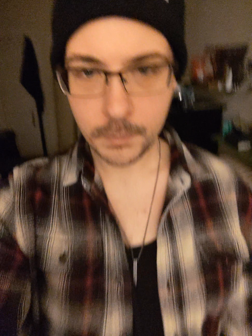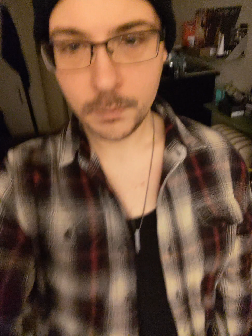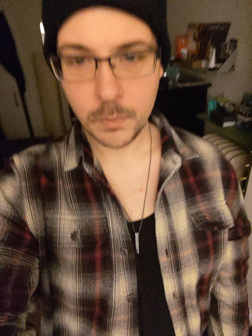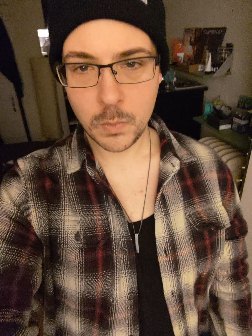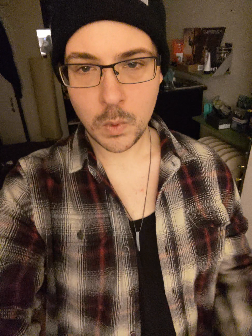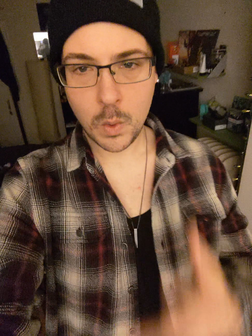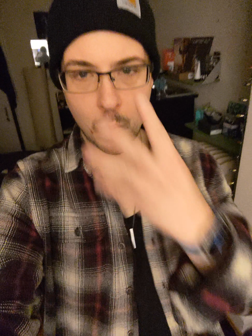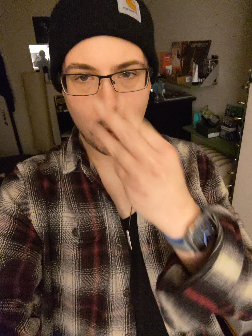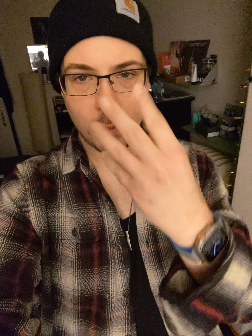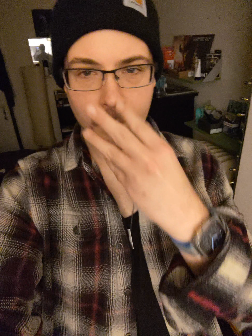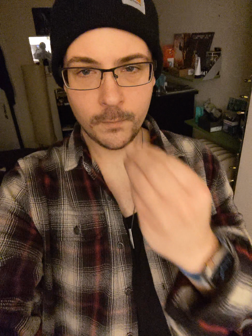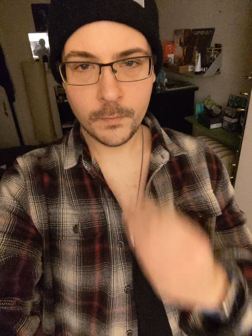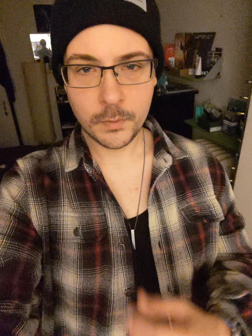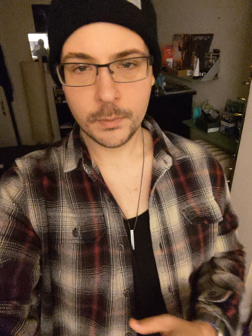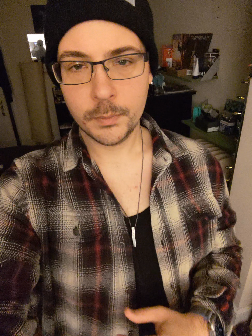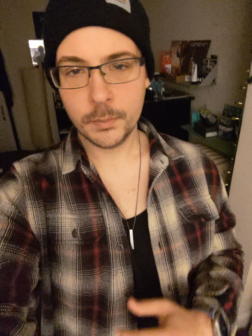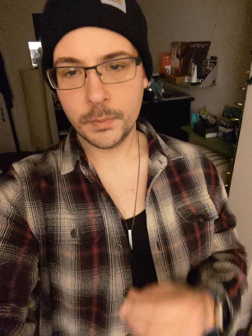wolf